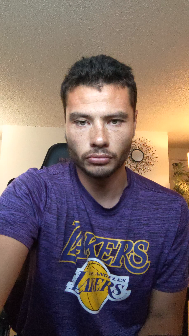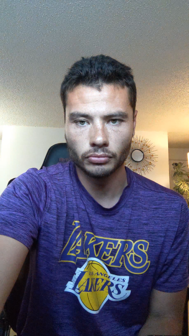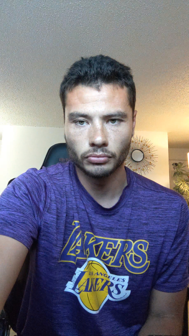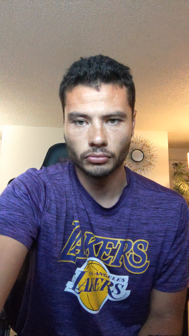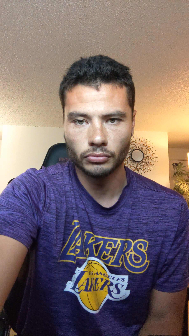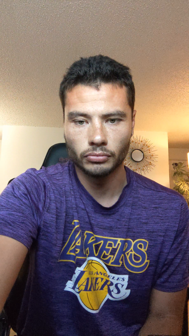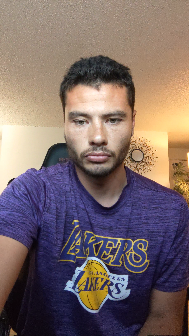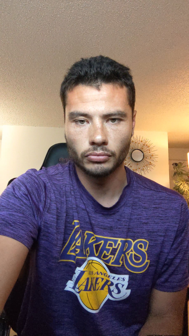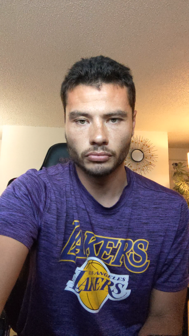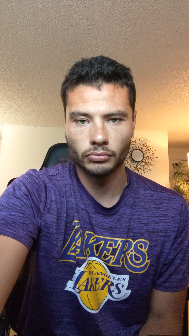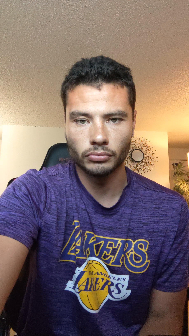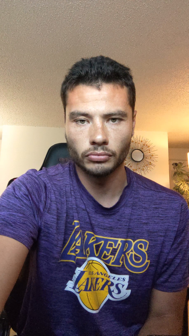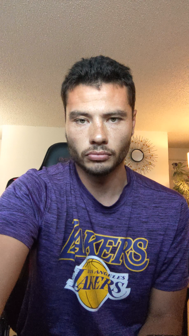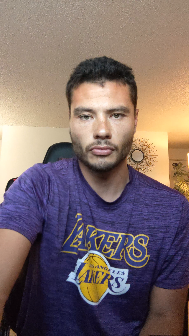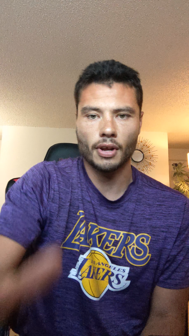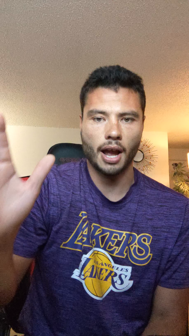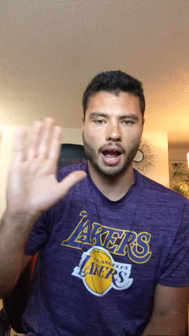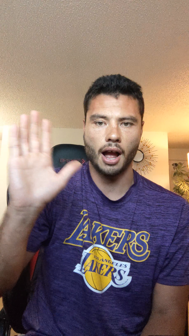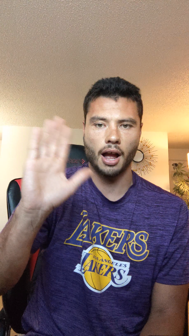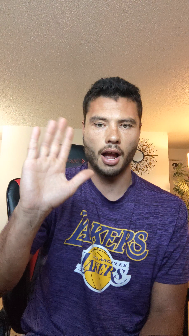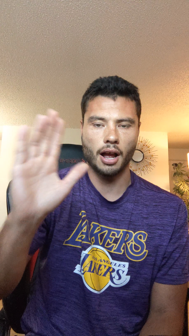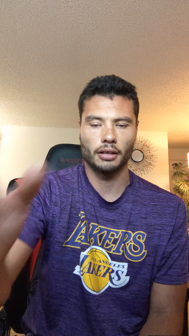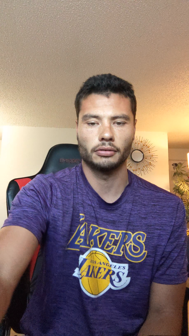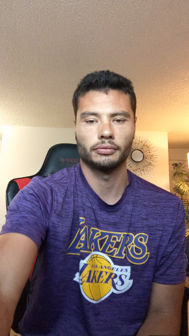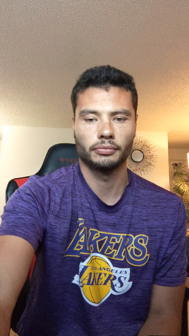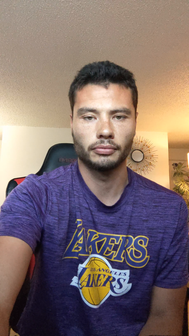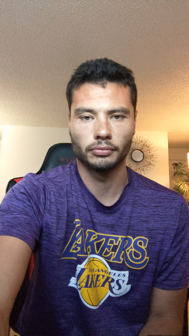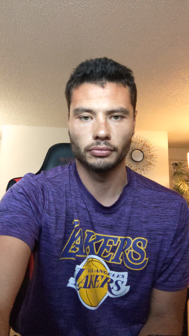hi